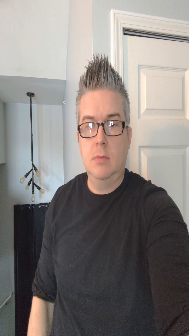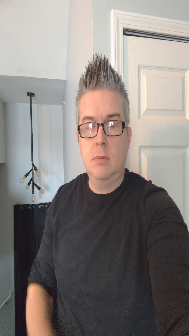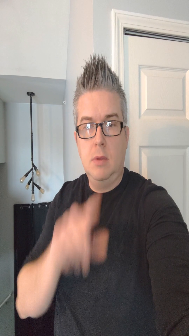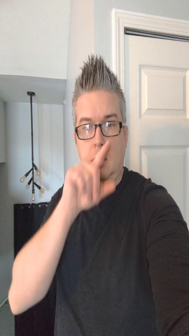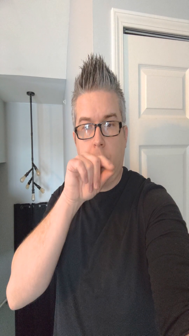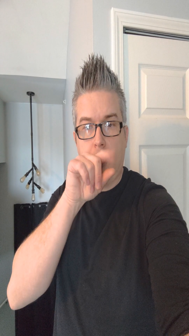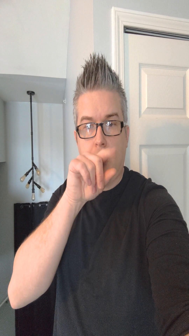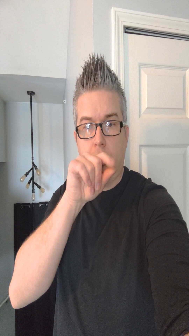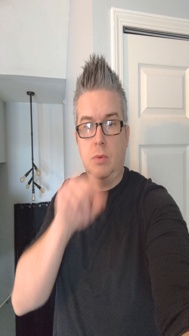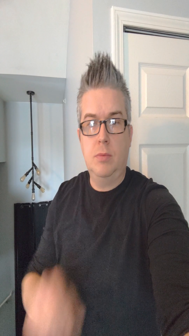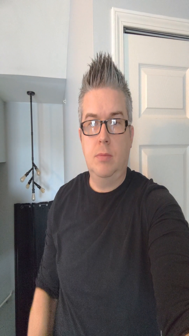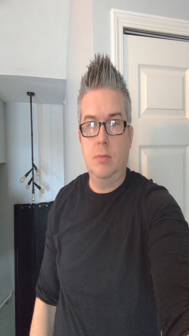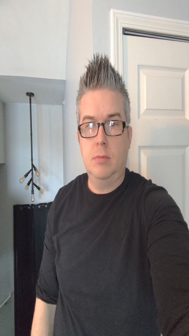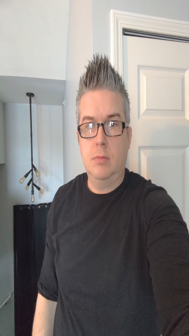bird